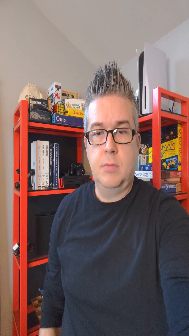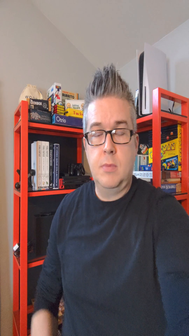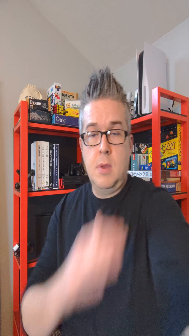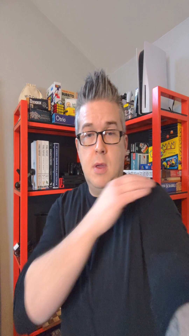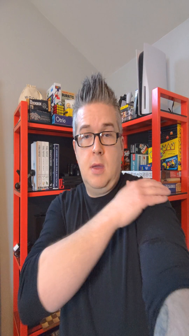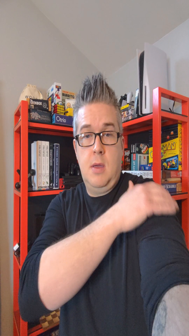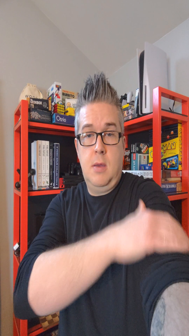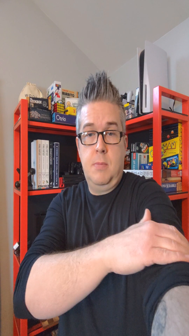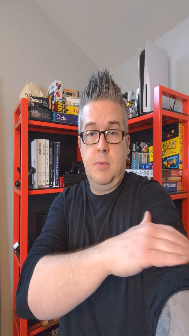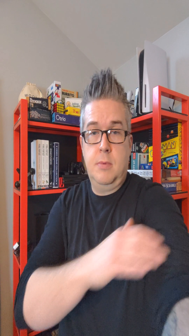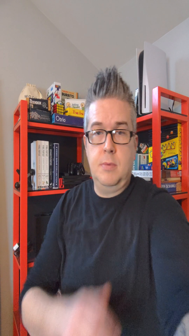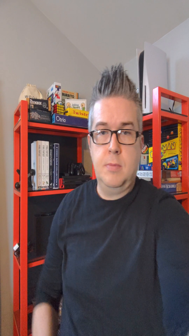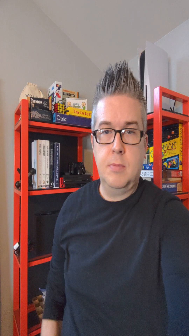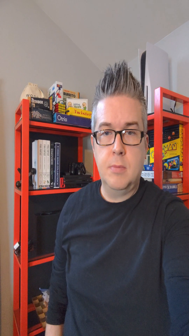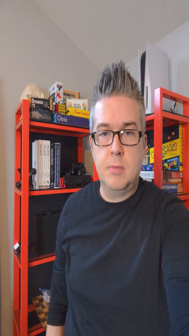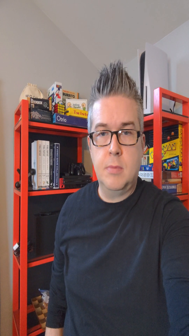arm